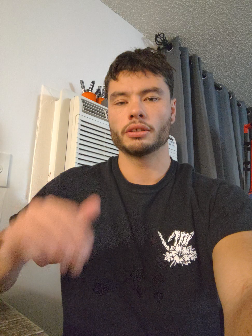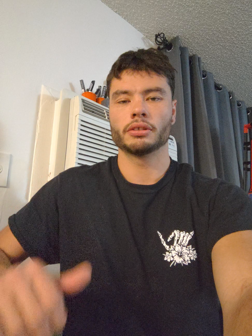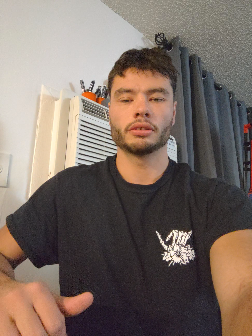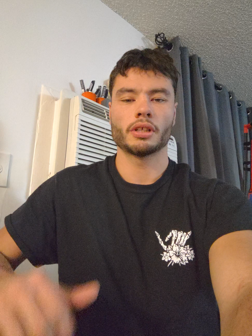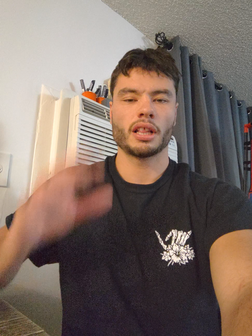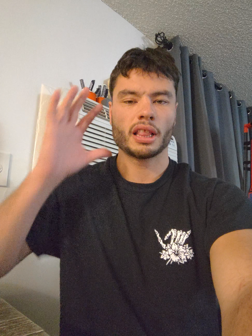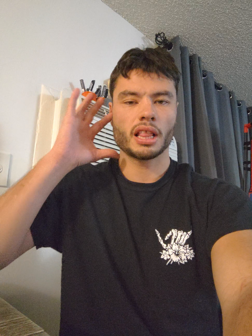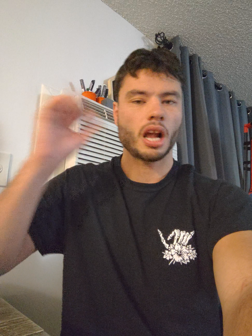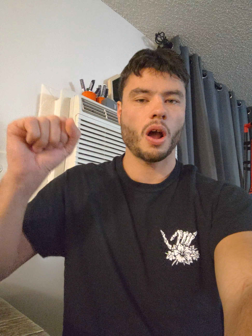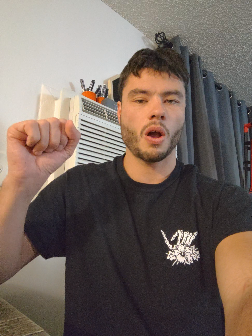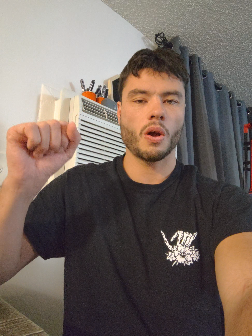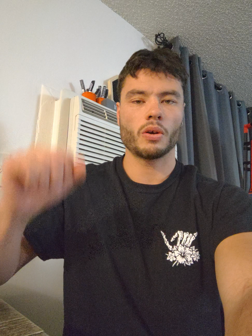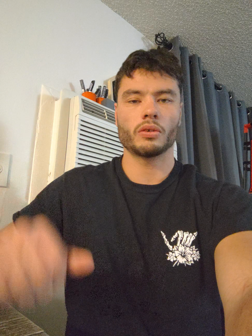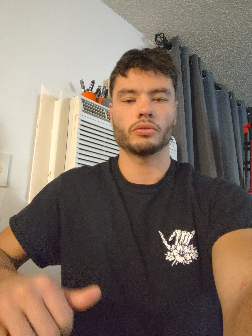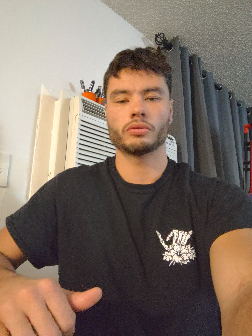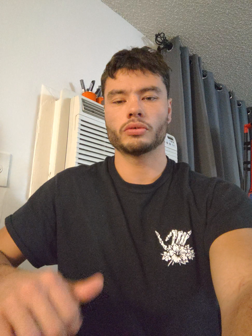loud